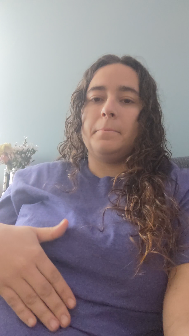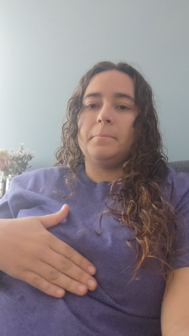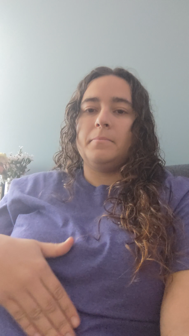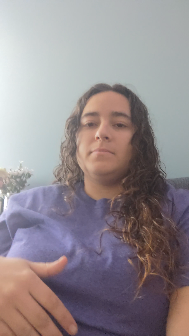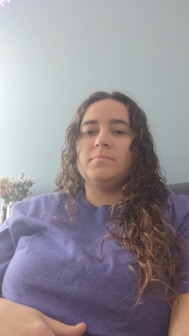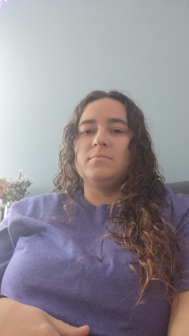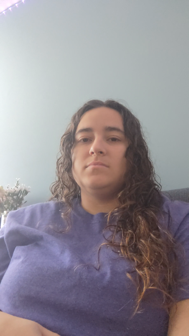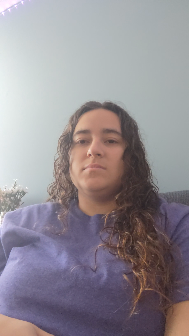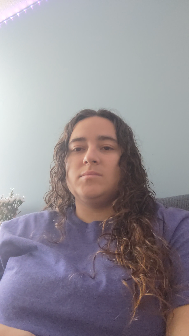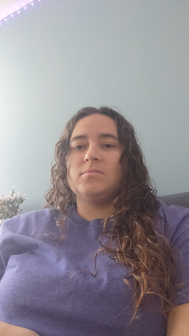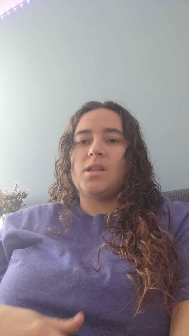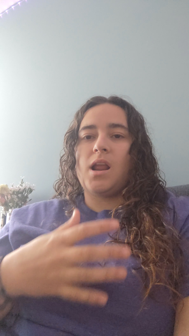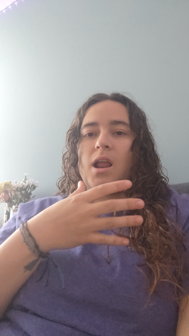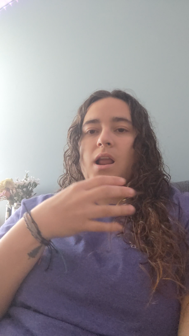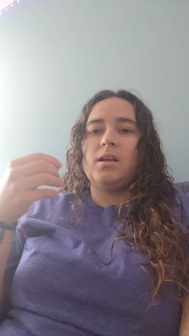and